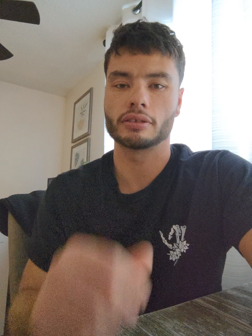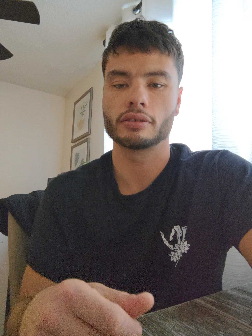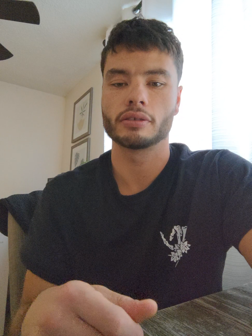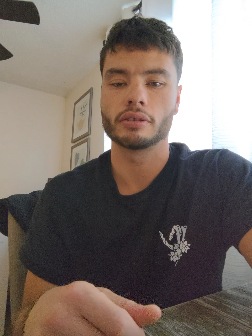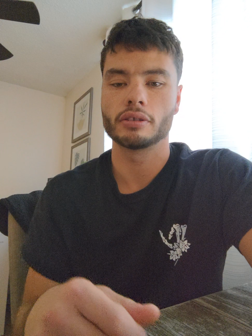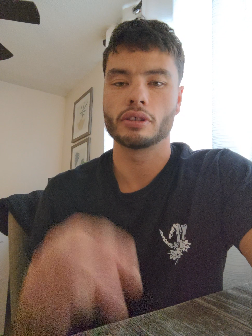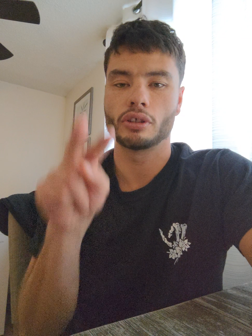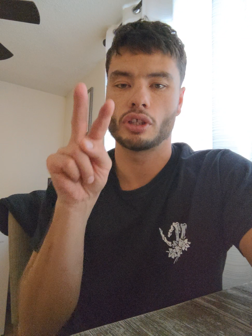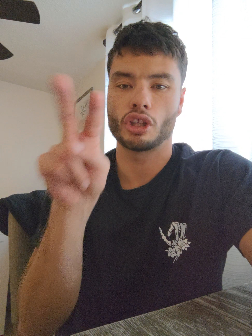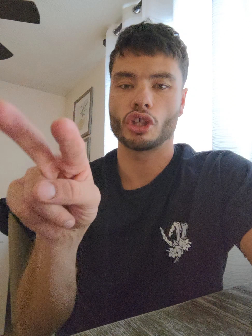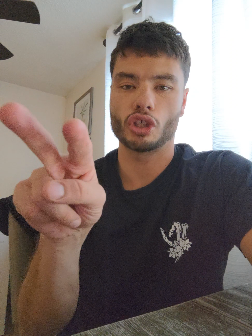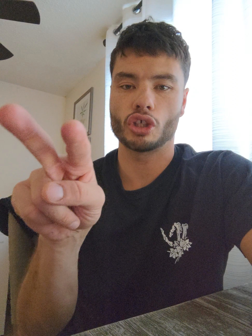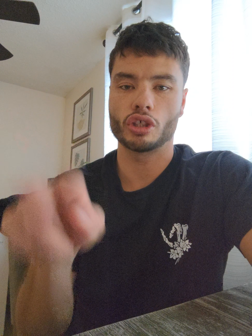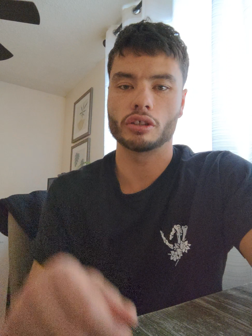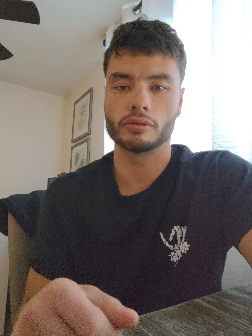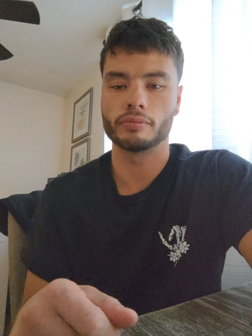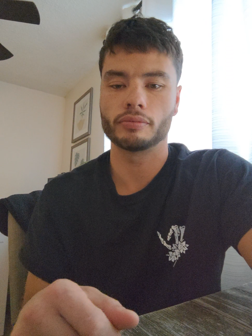look